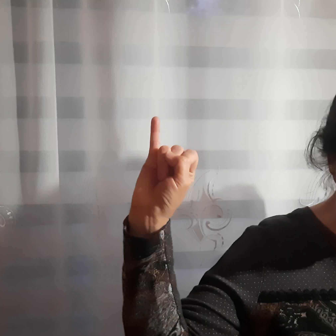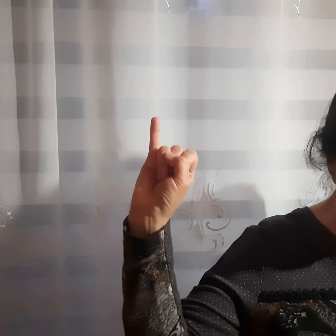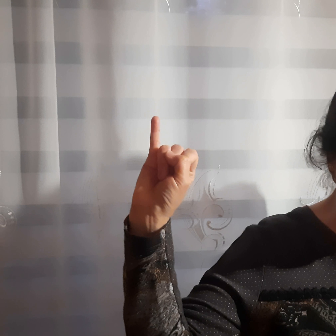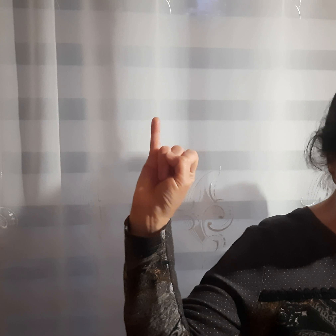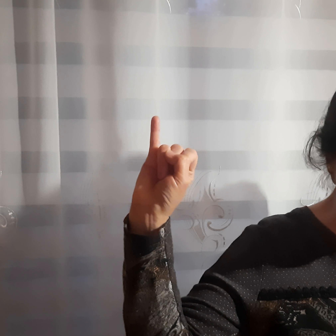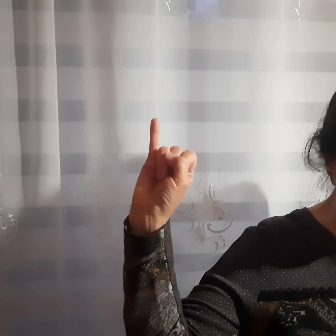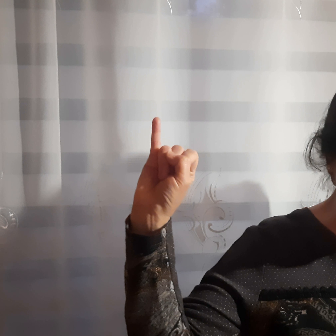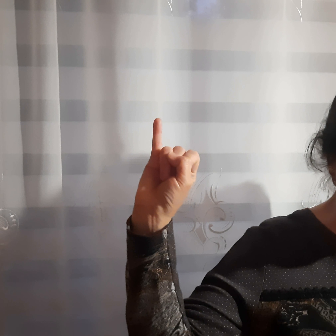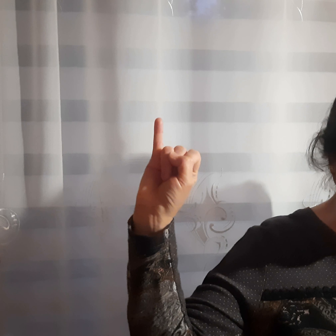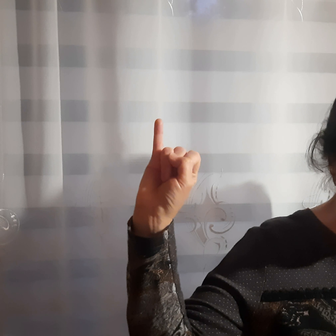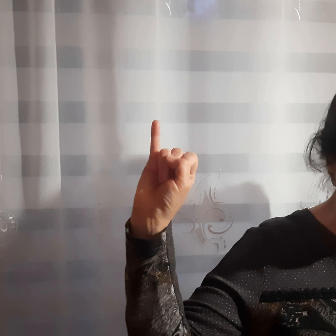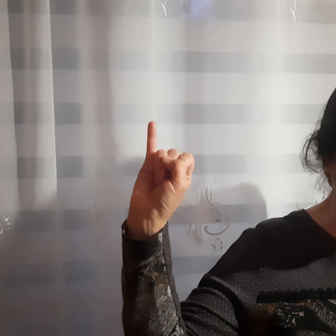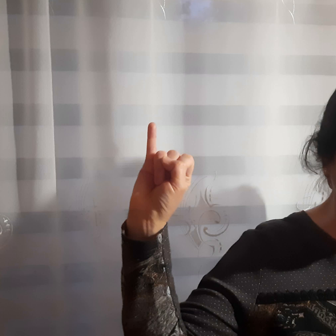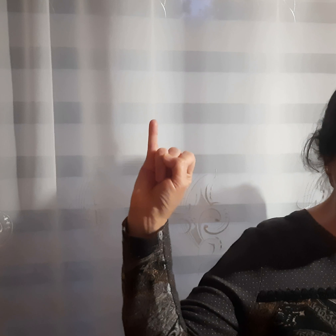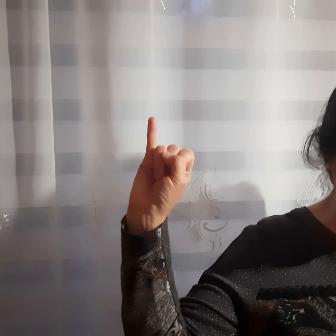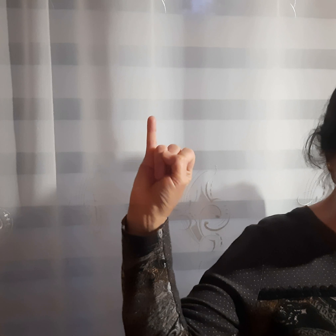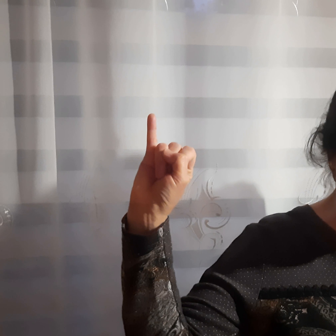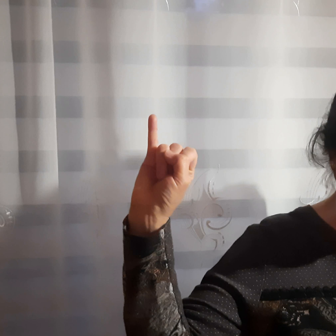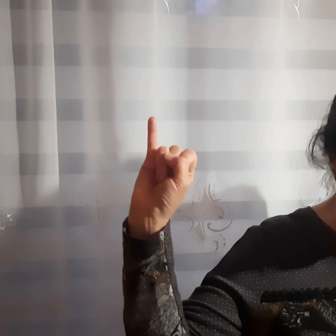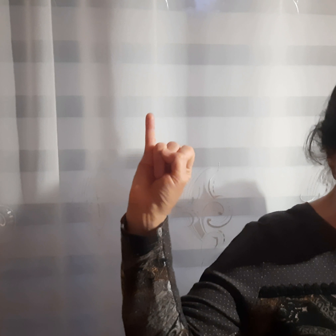І